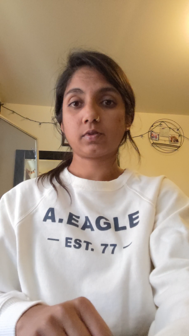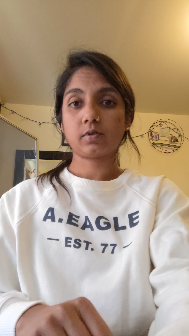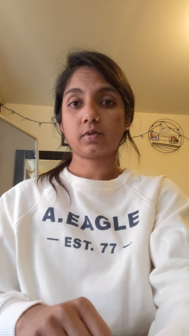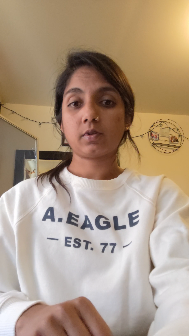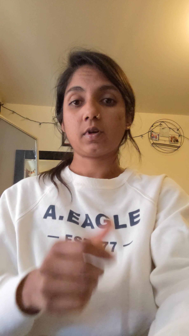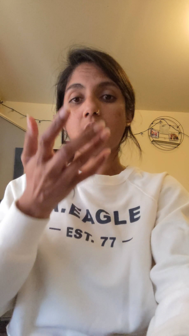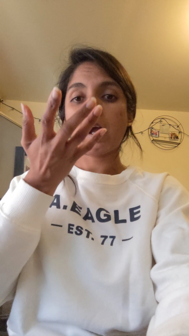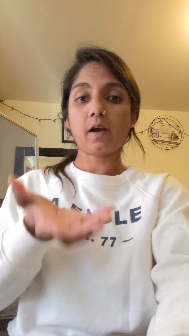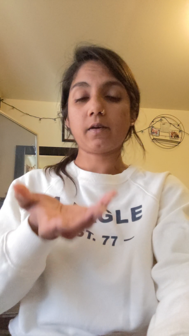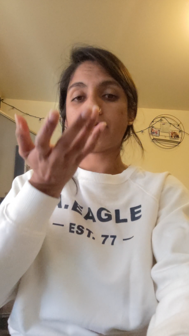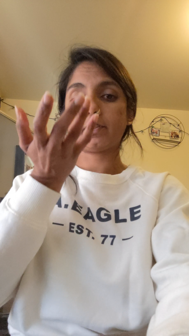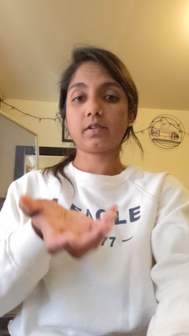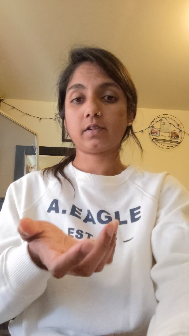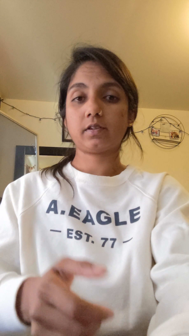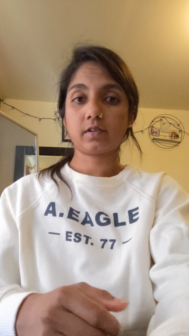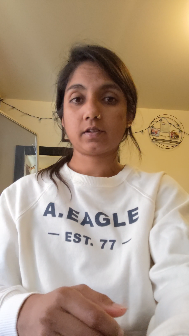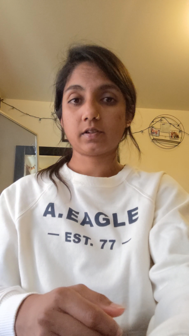heavy